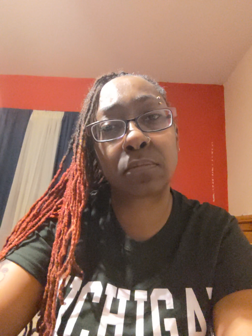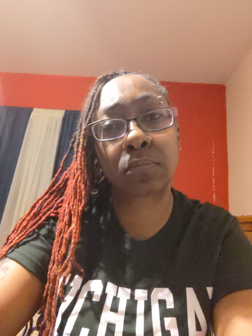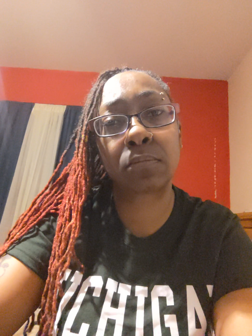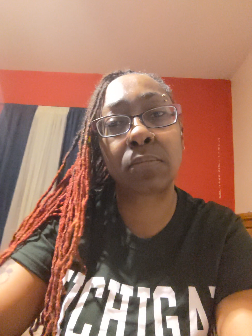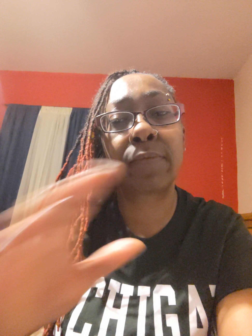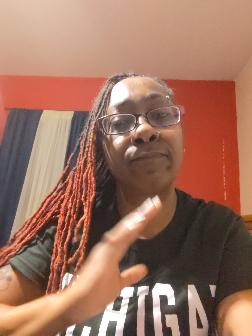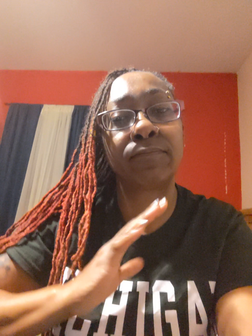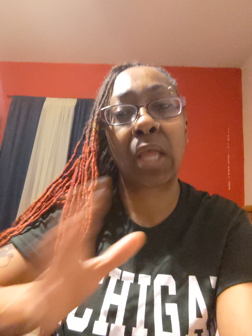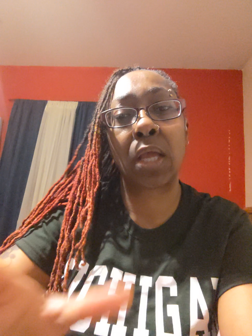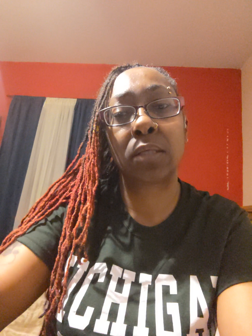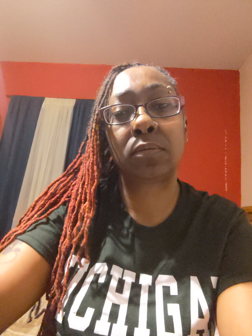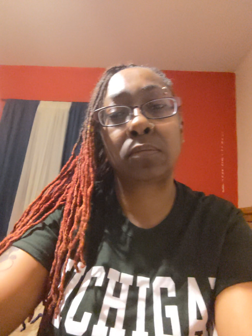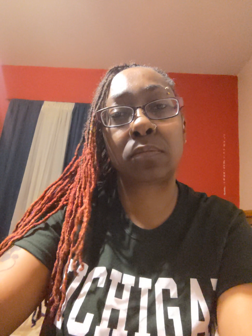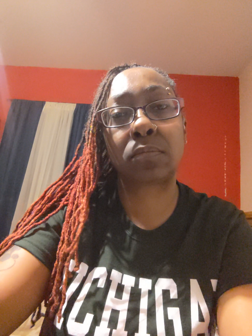fine